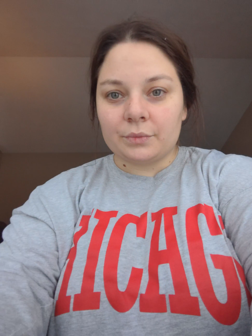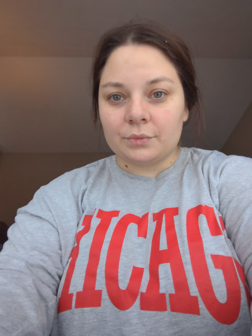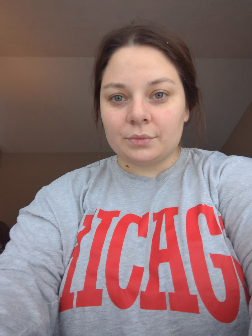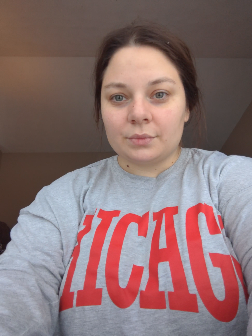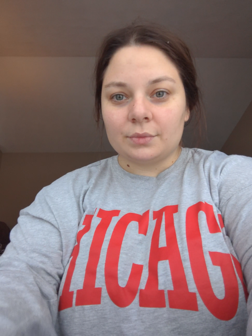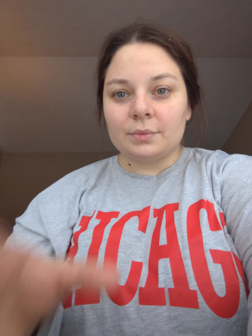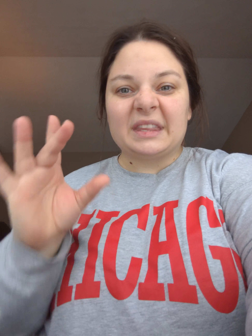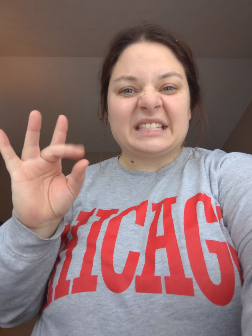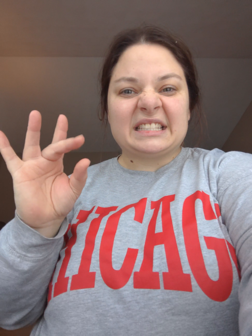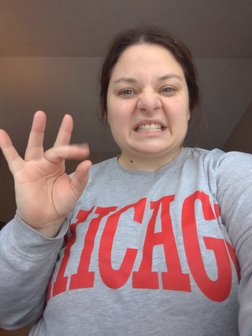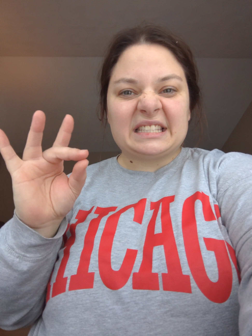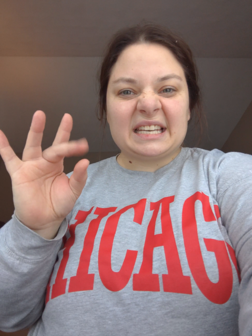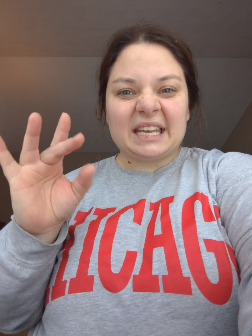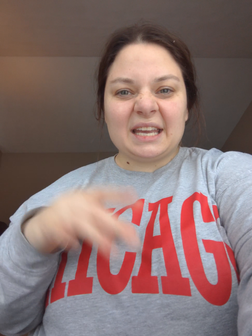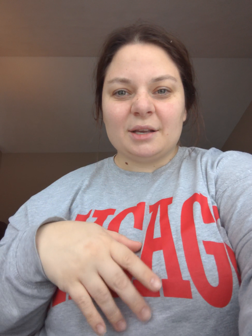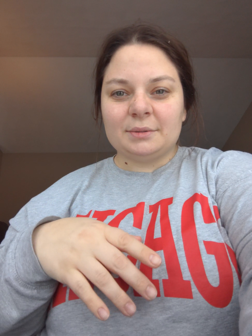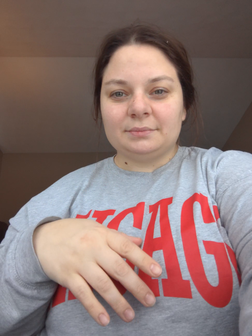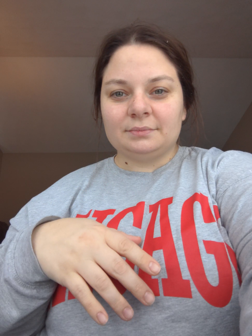sticky